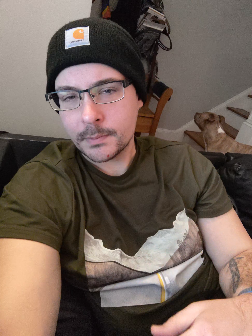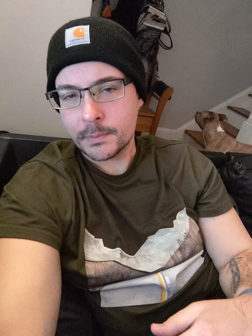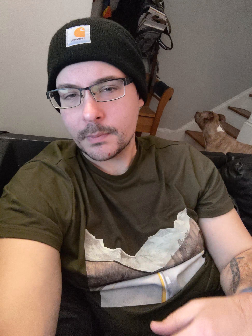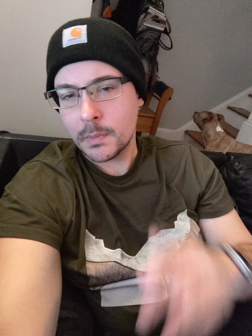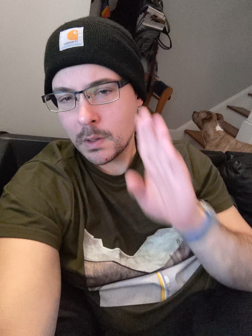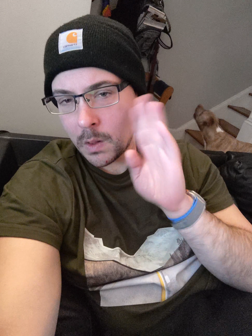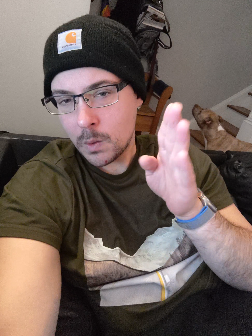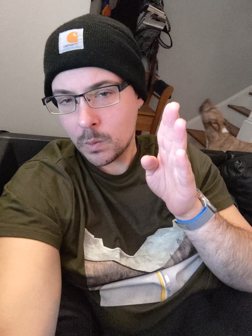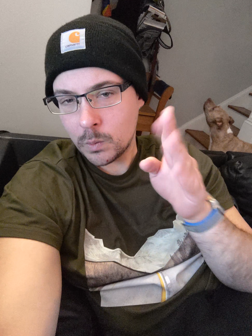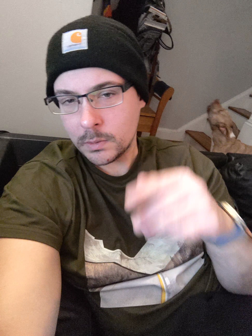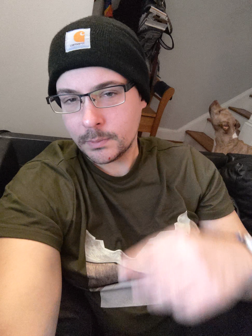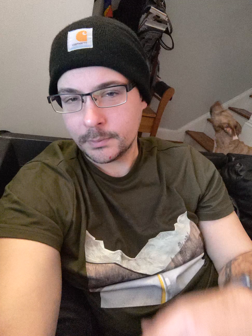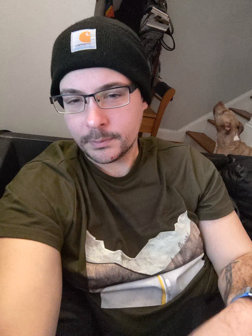hello